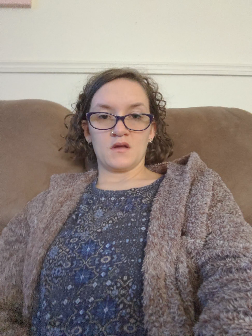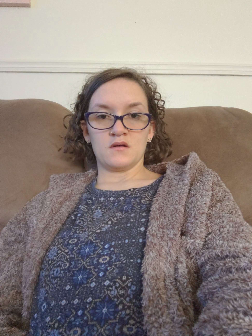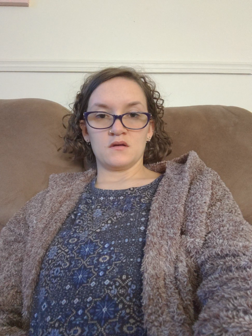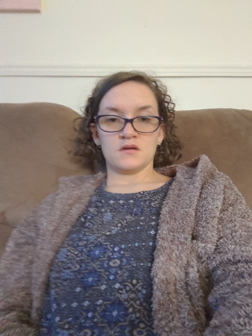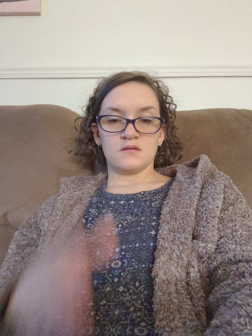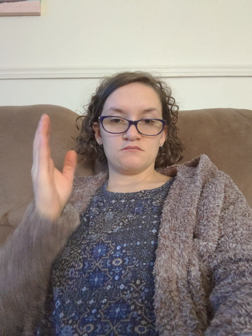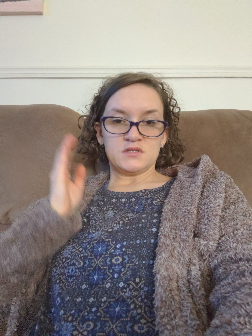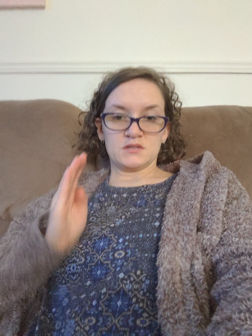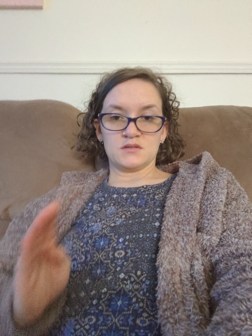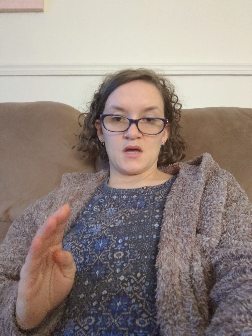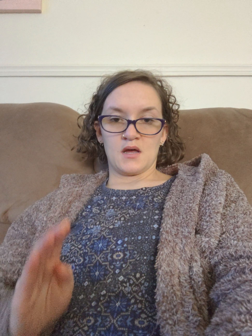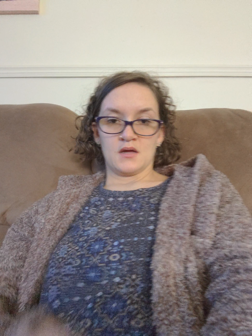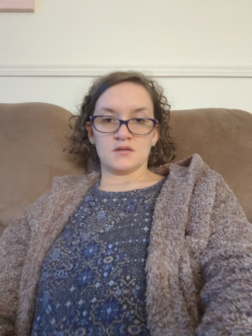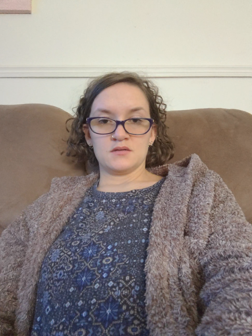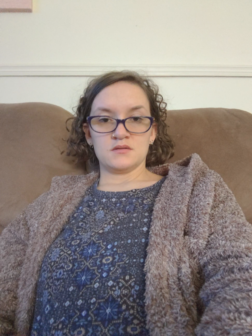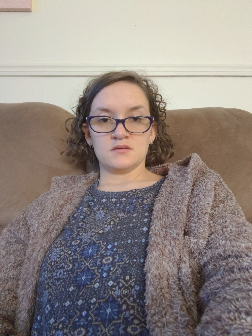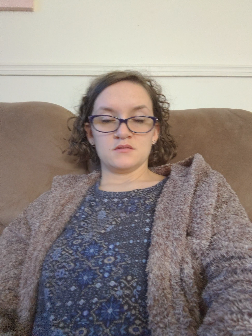beside